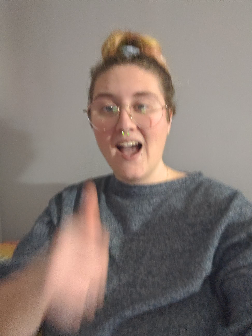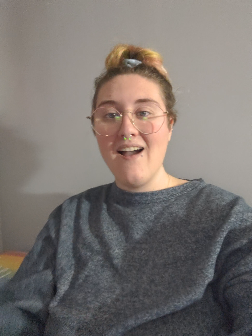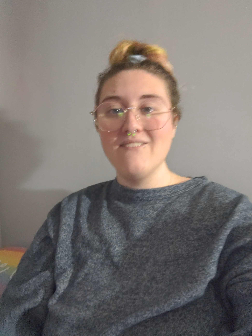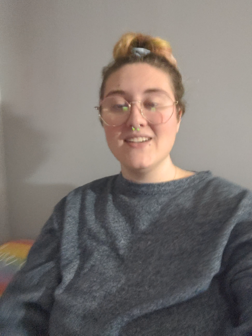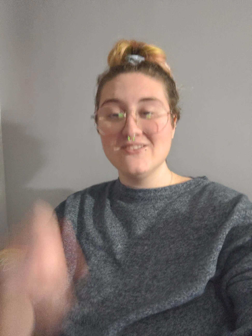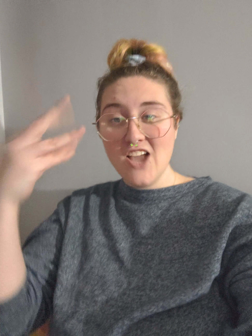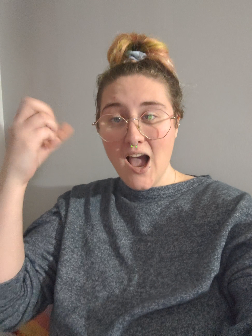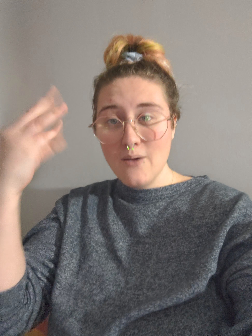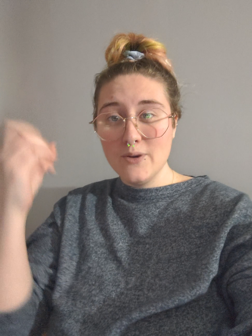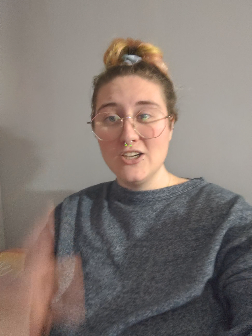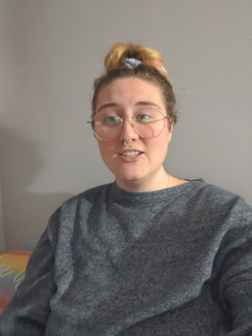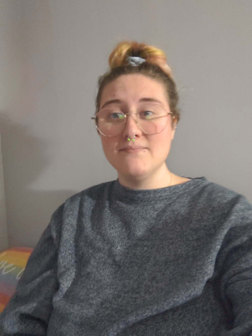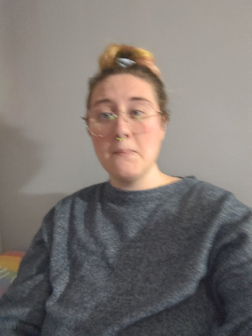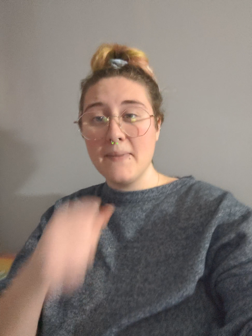shower